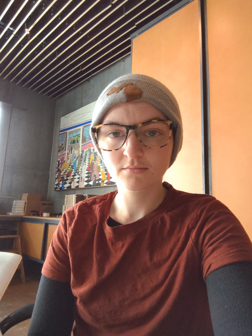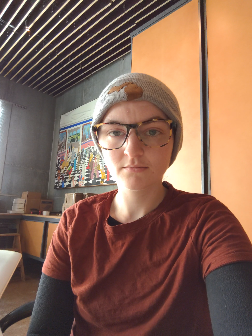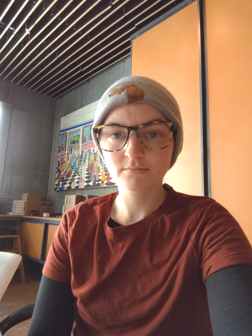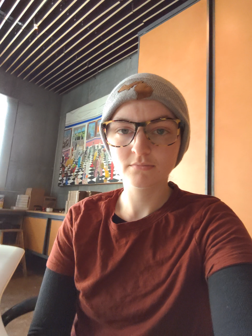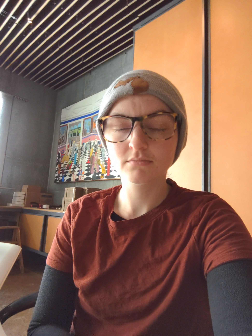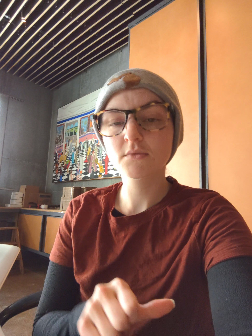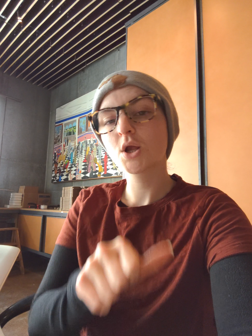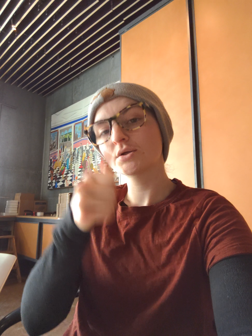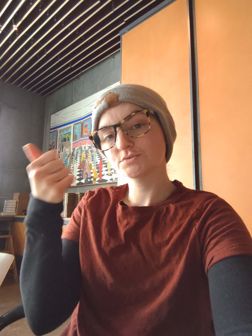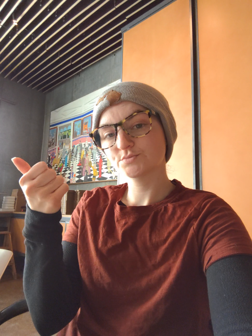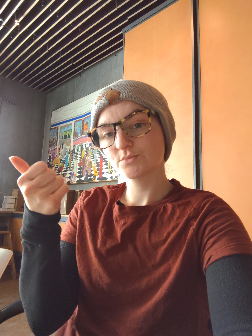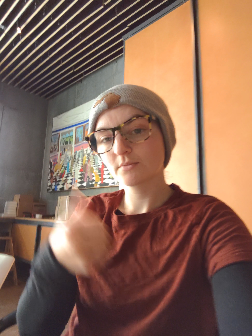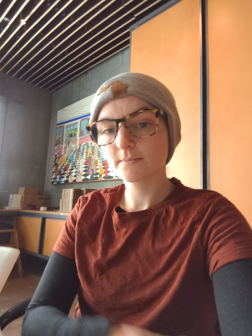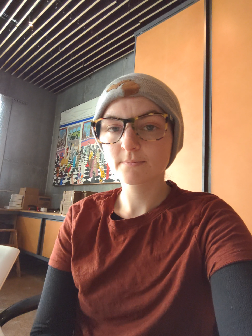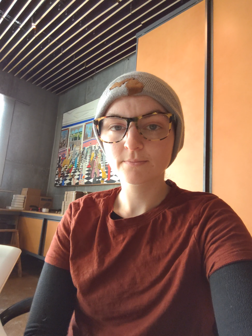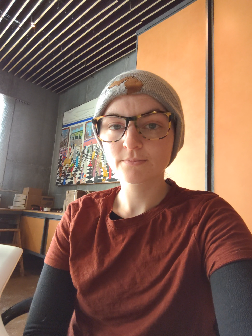another